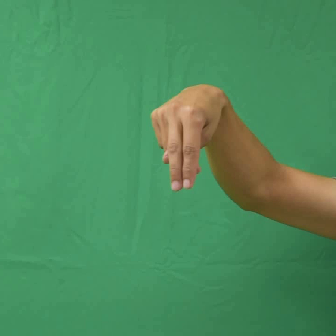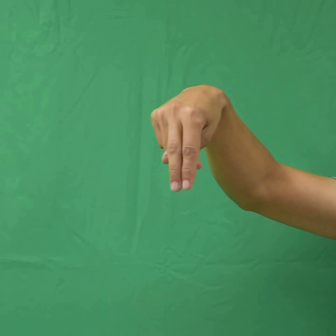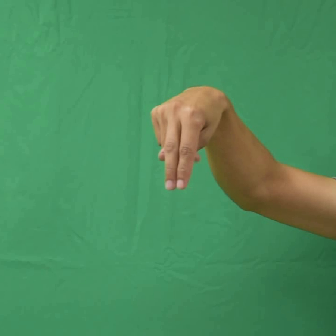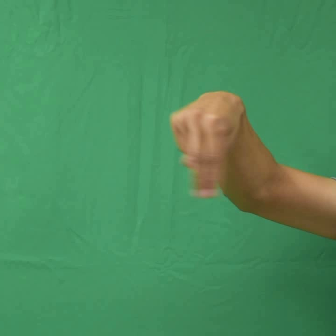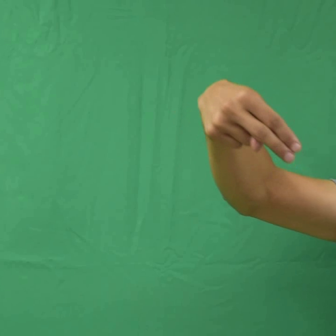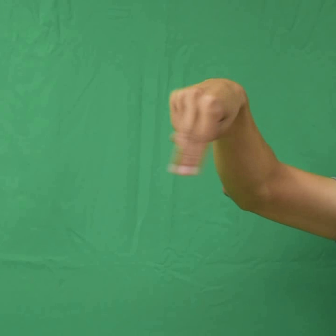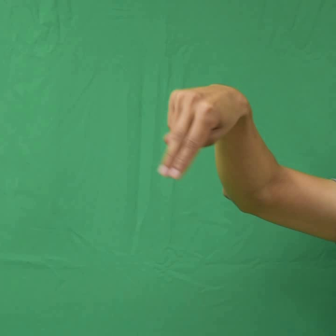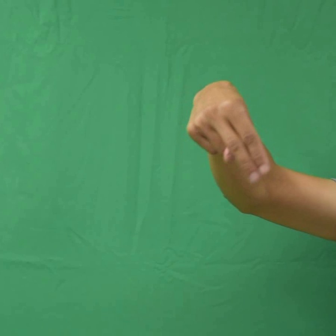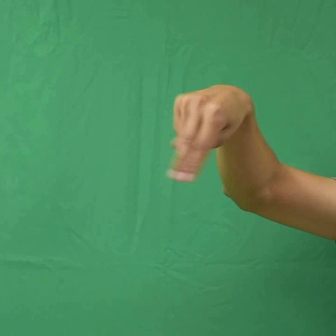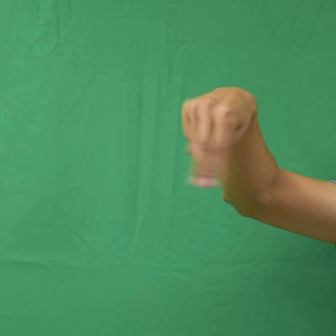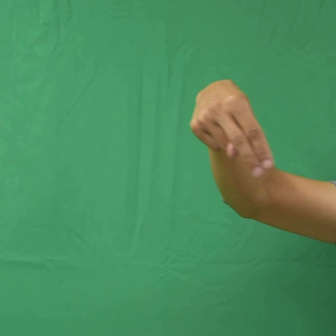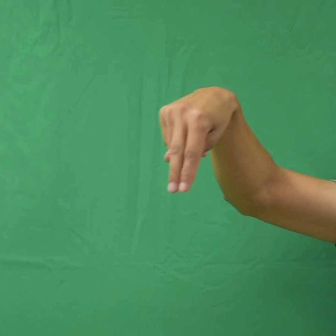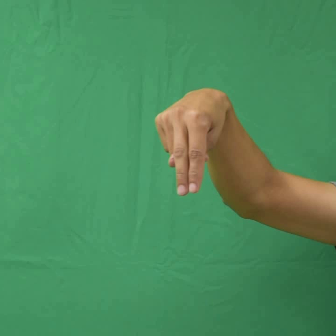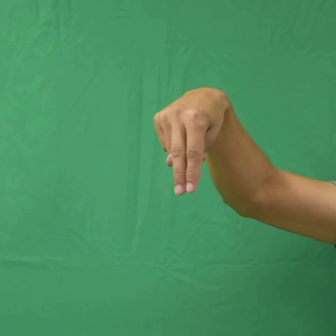Ñ